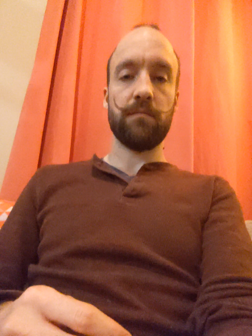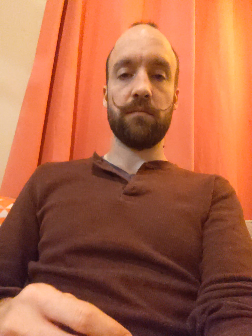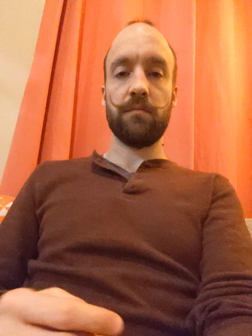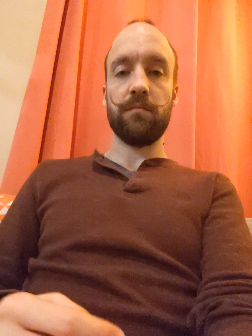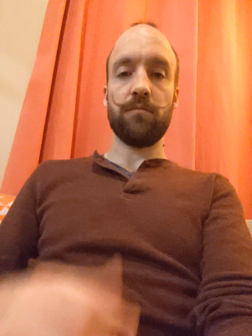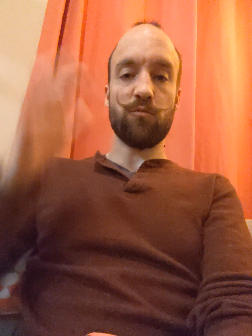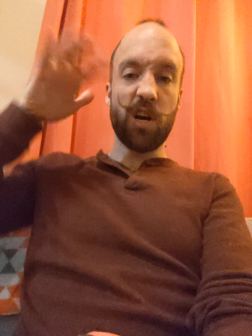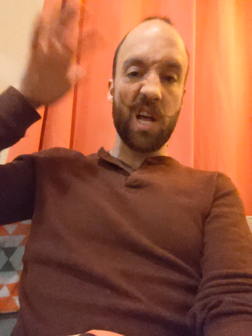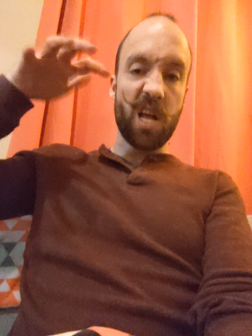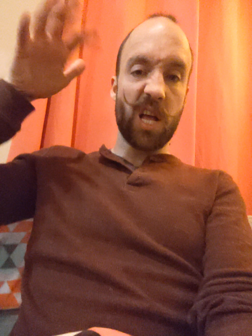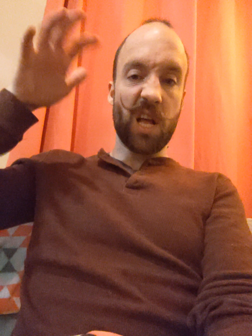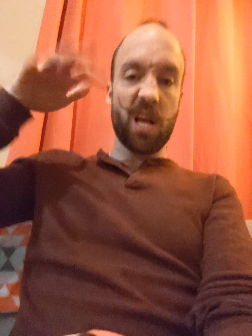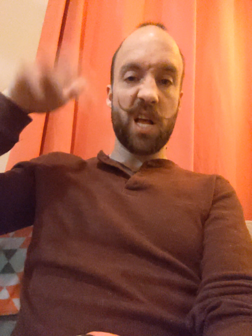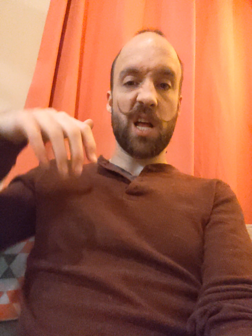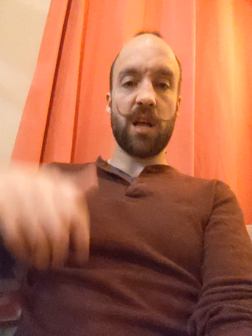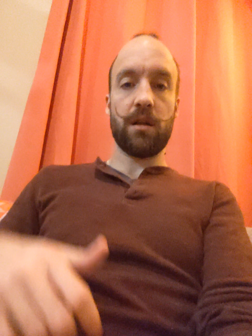rain